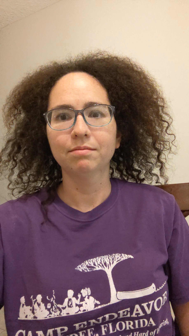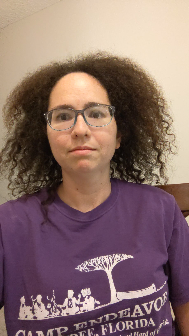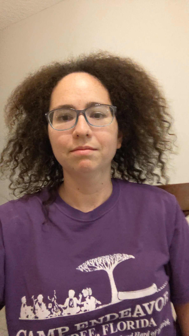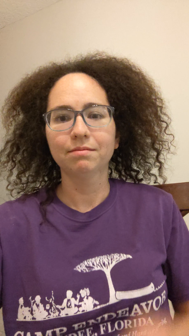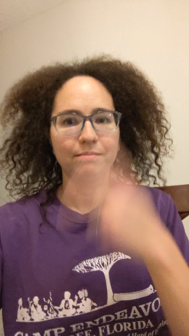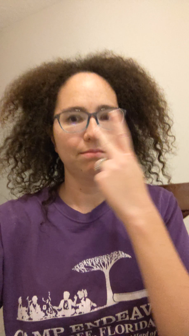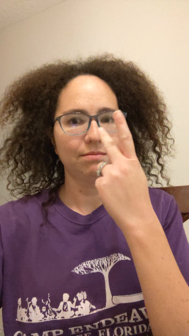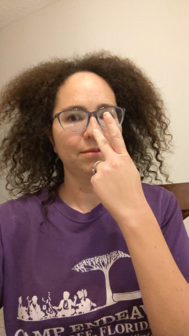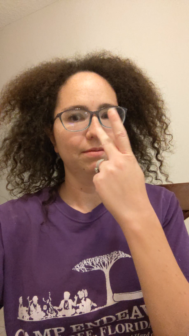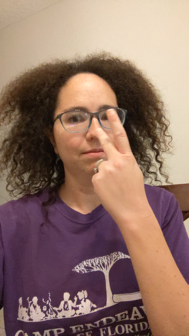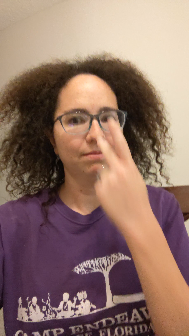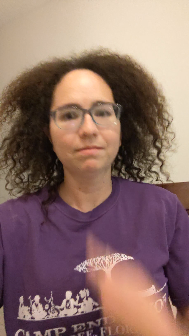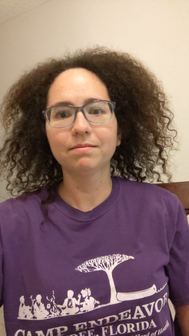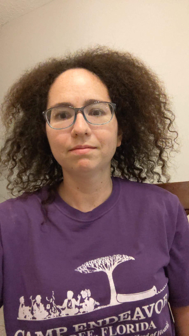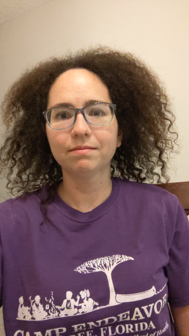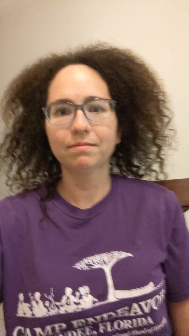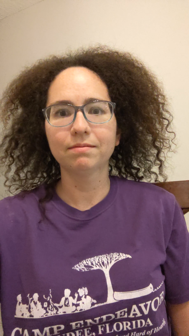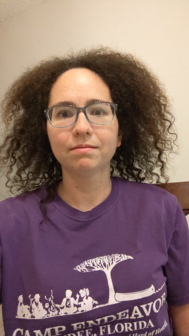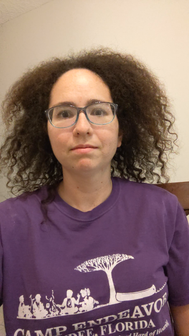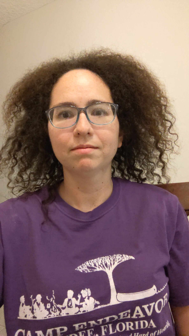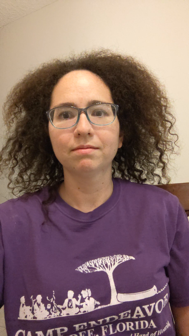penis